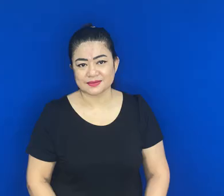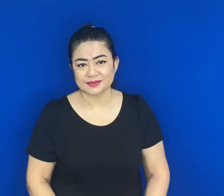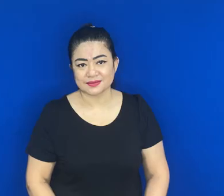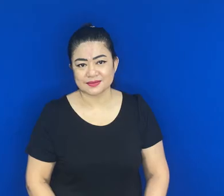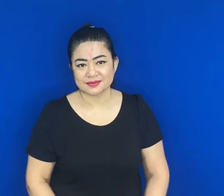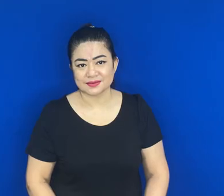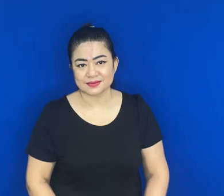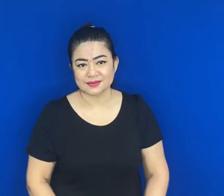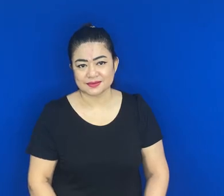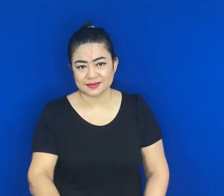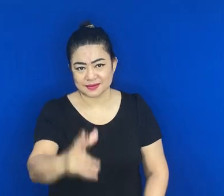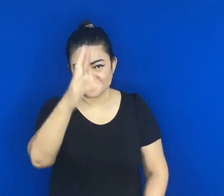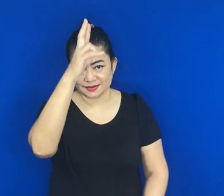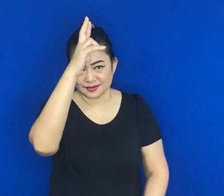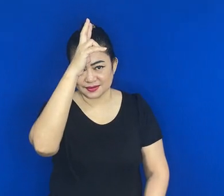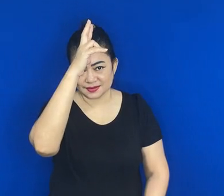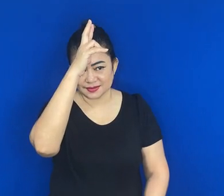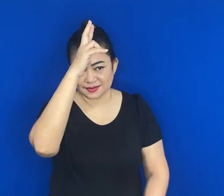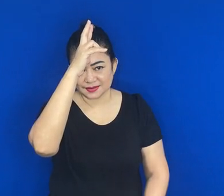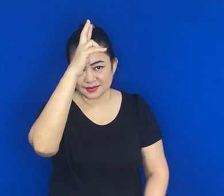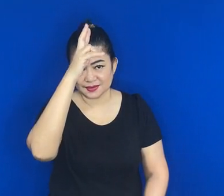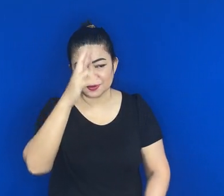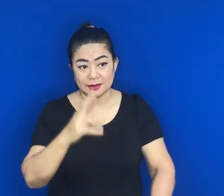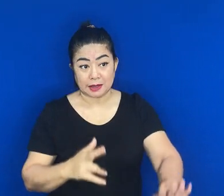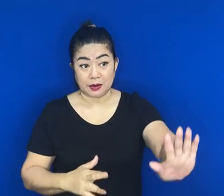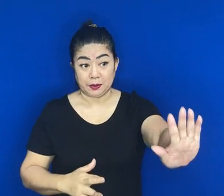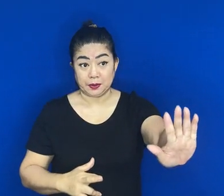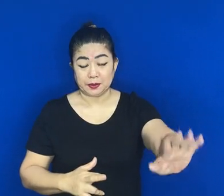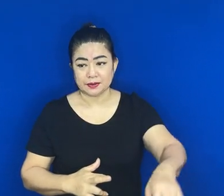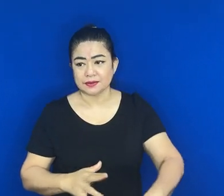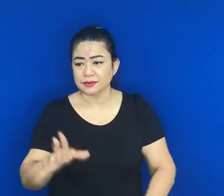chicken